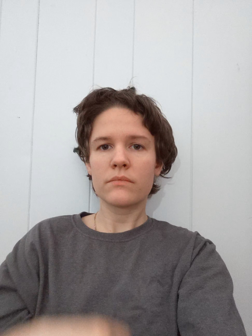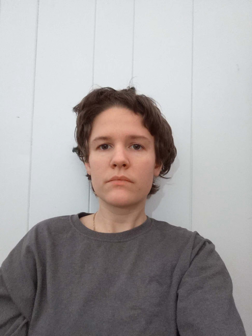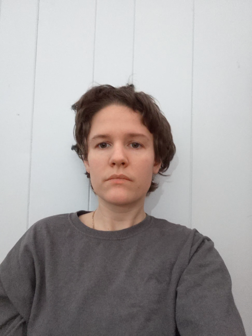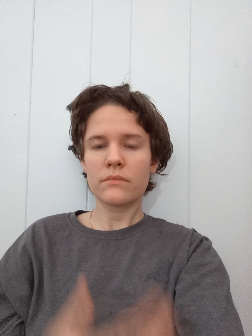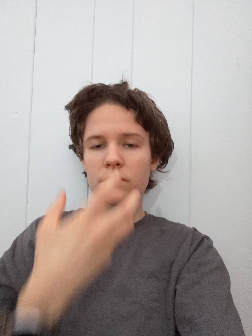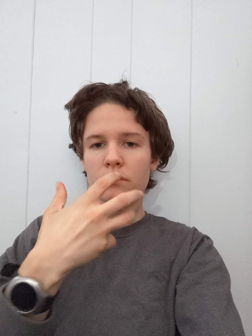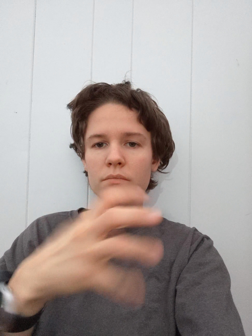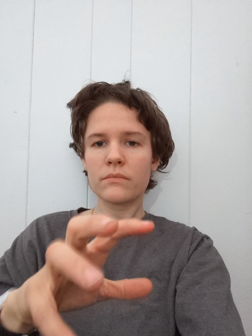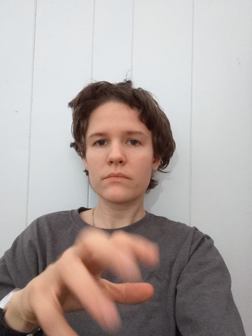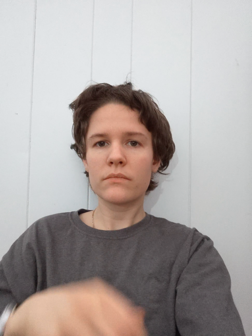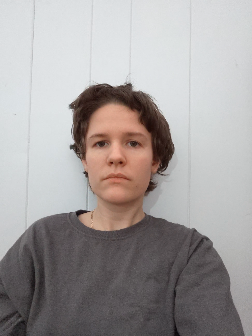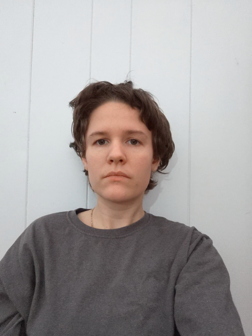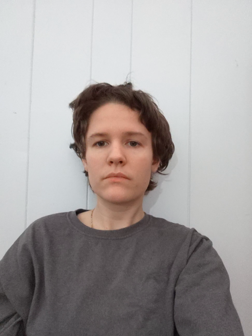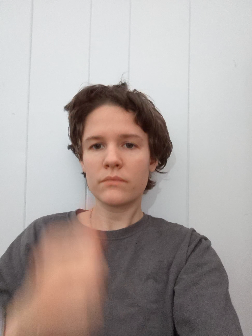hot